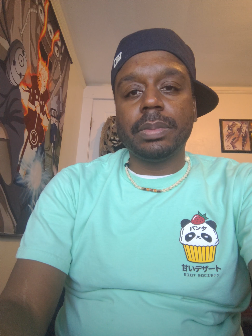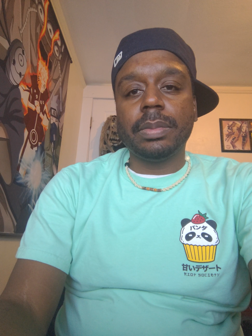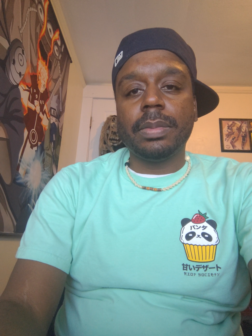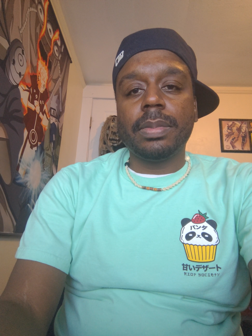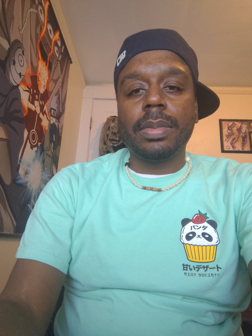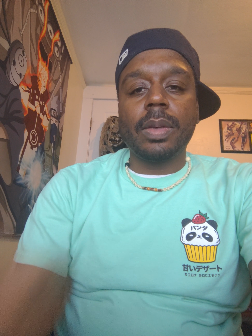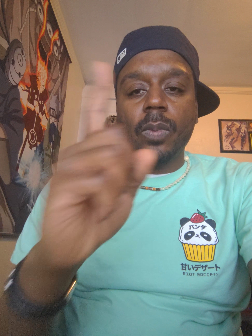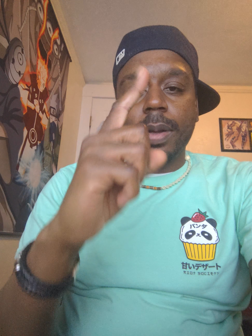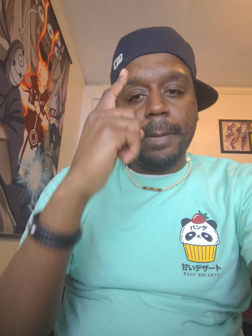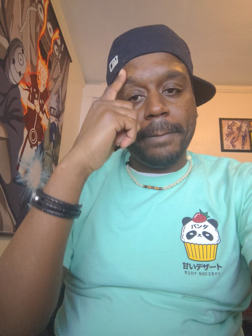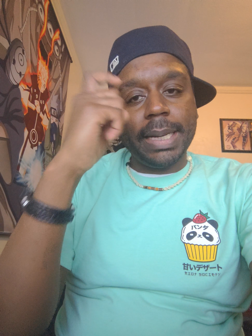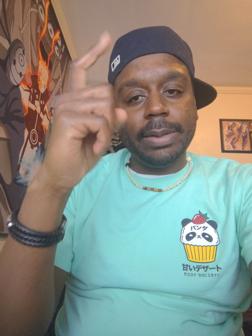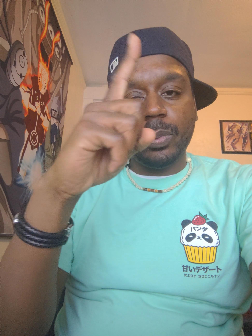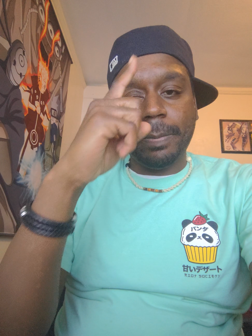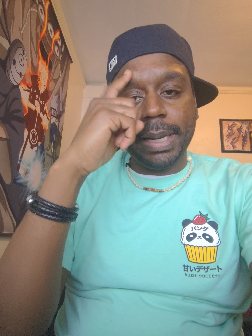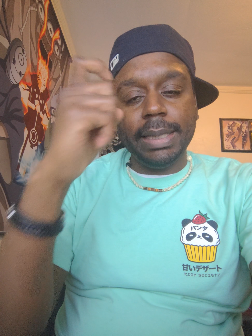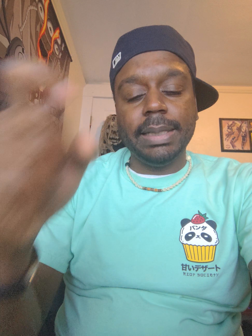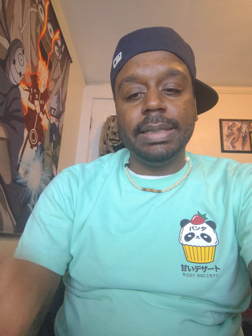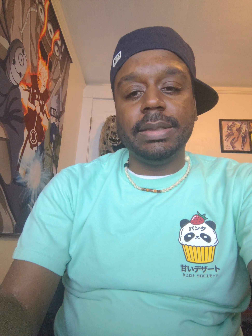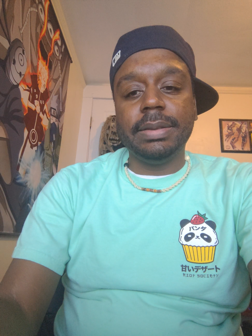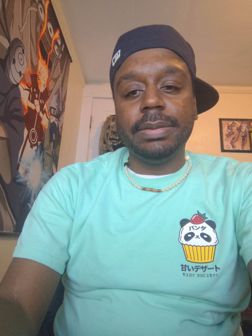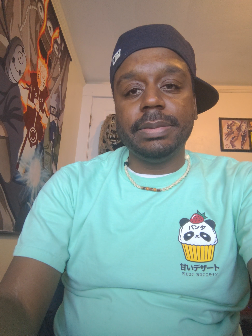penny